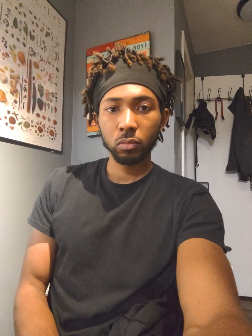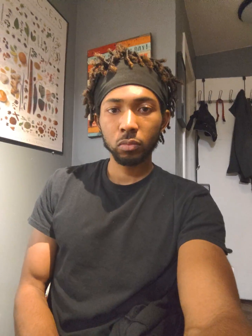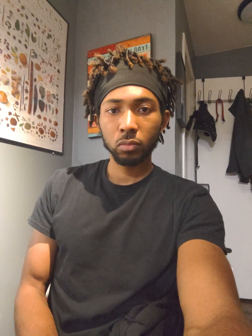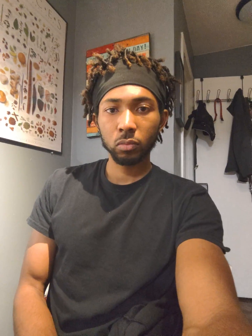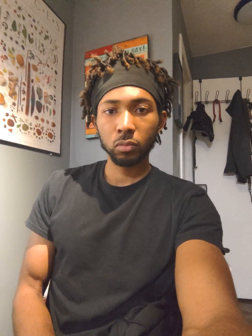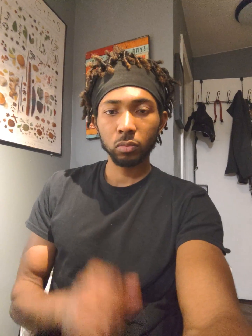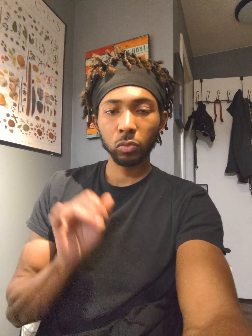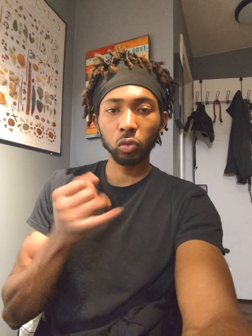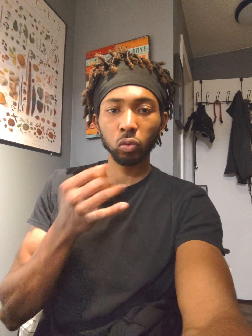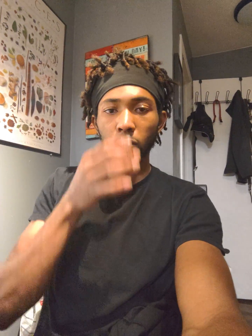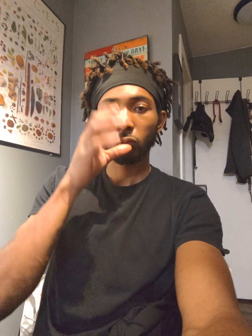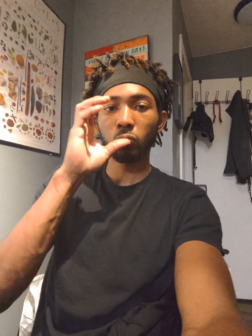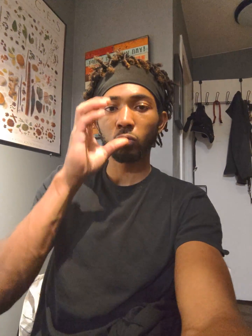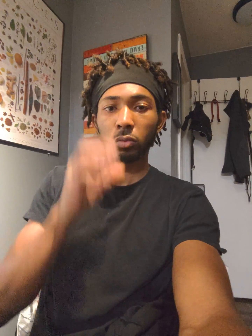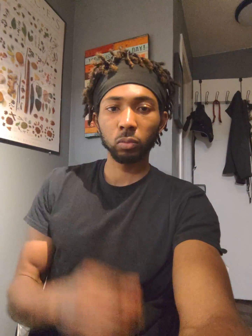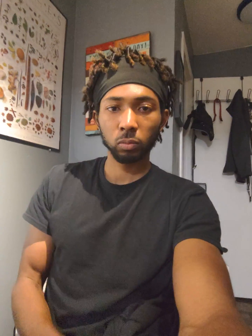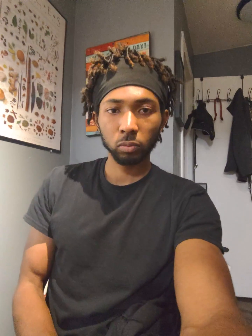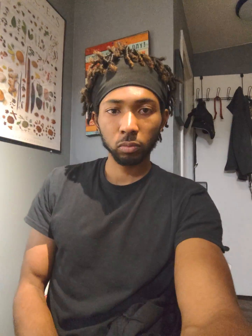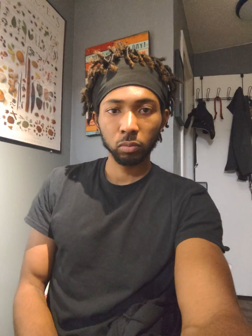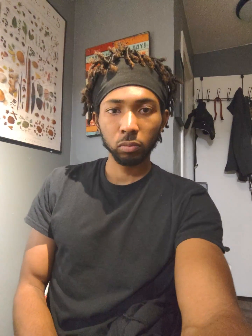juice